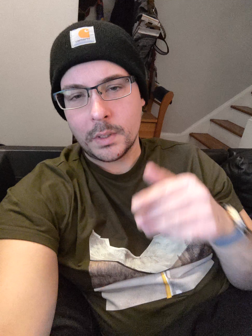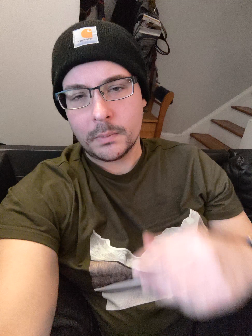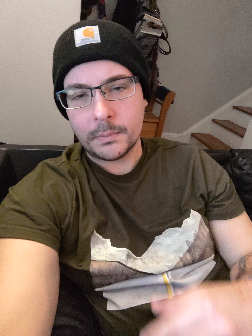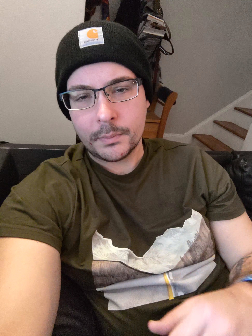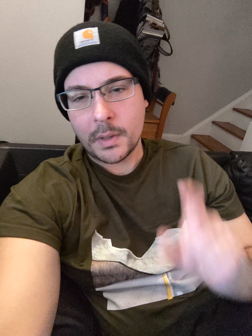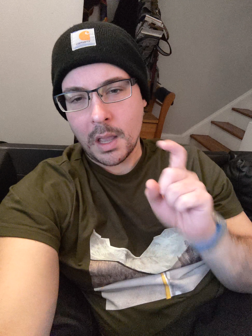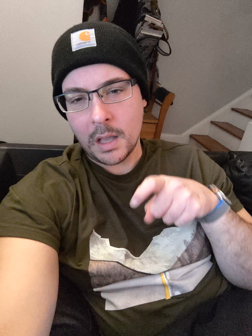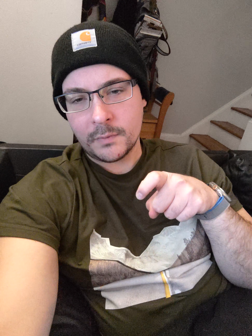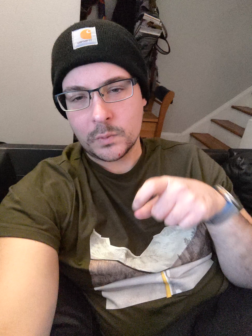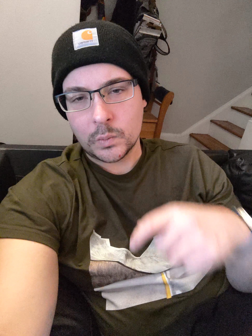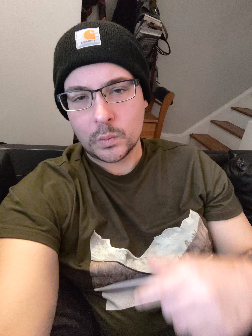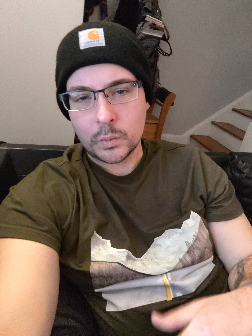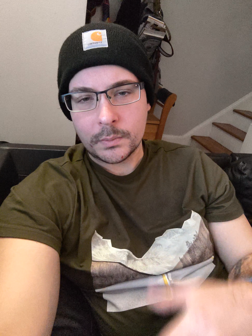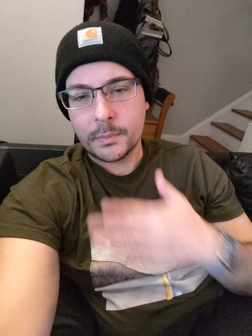have to